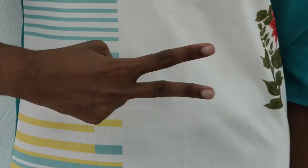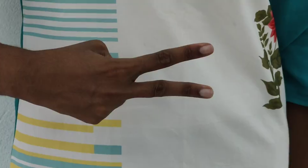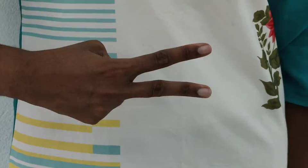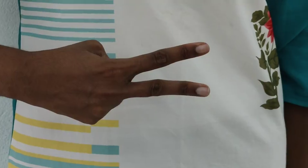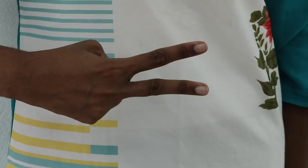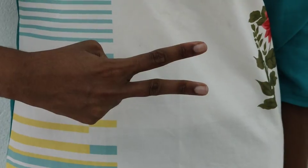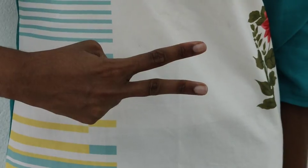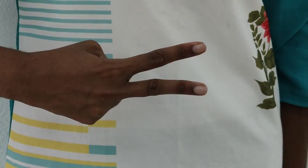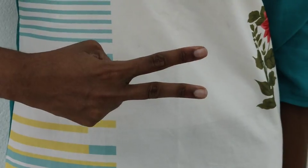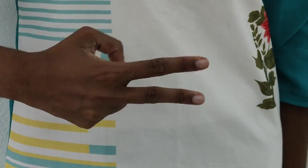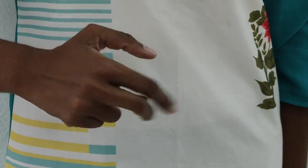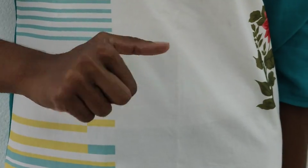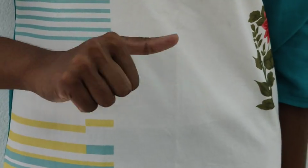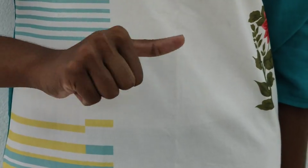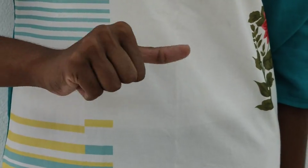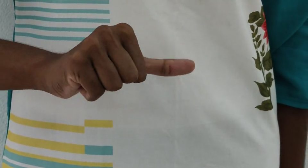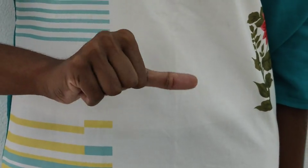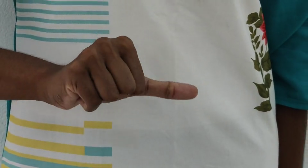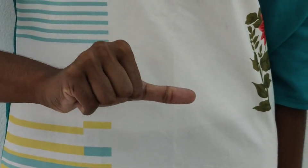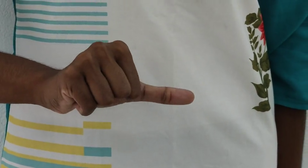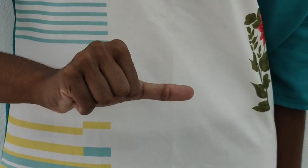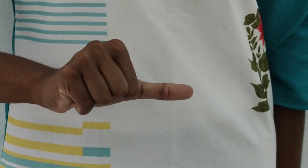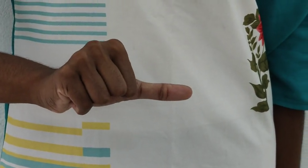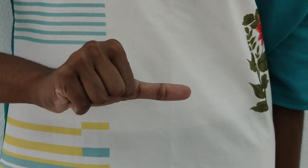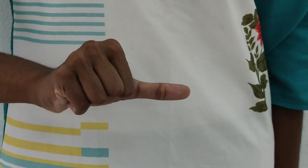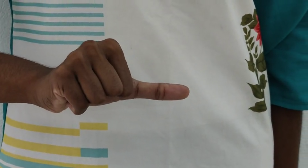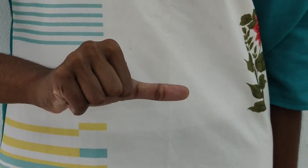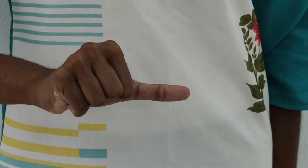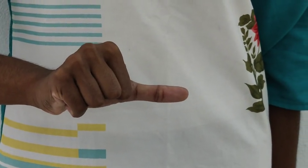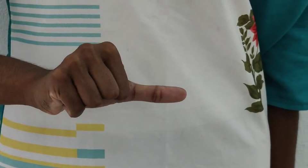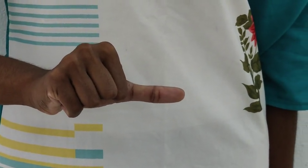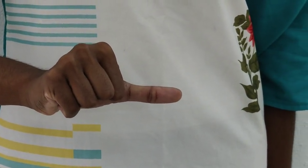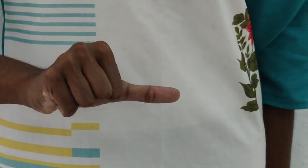ഐ